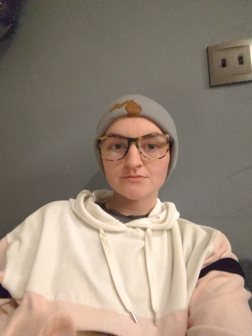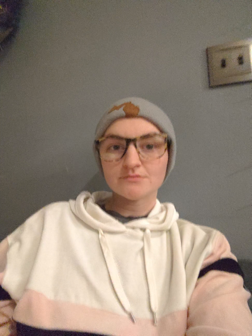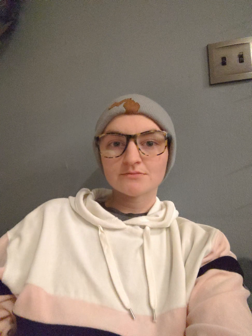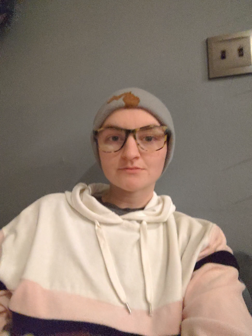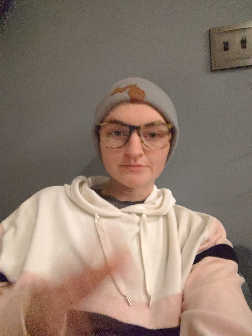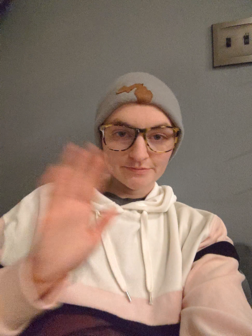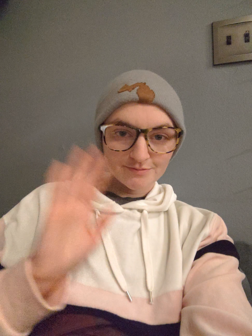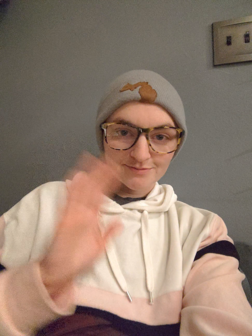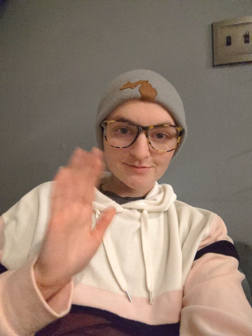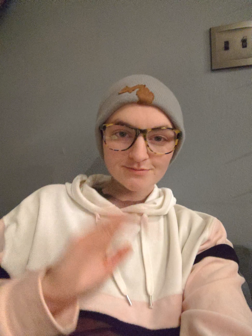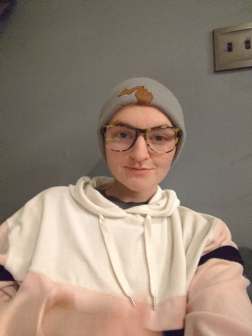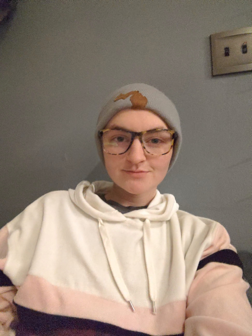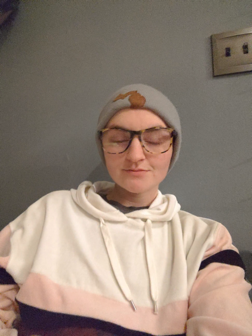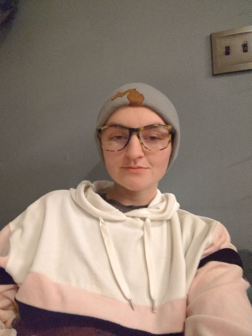bye